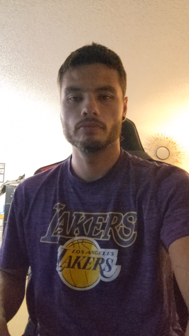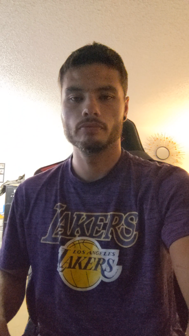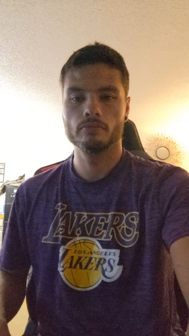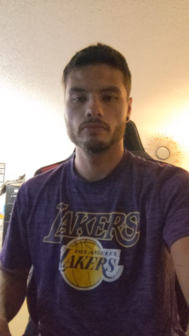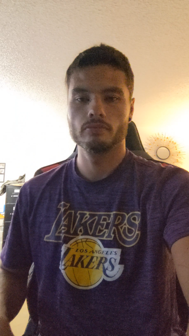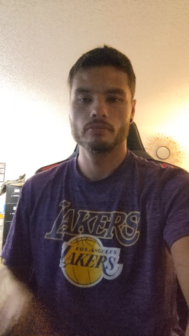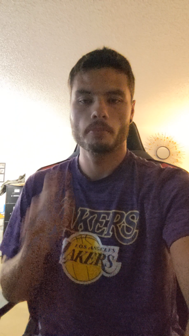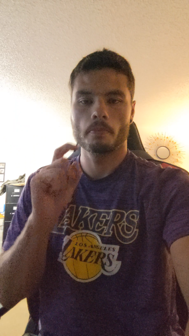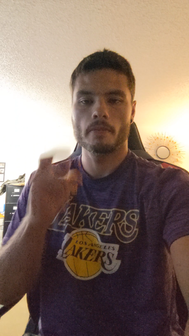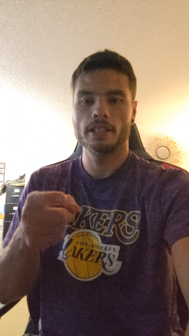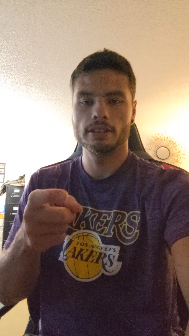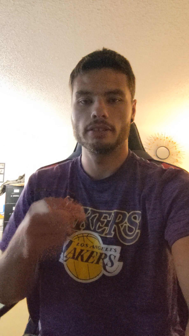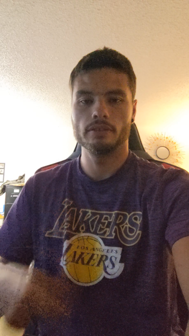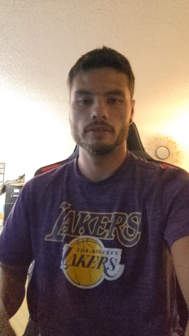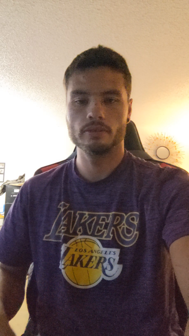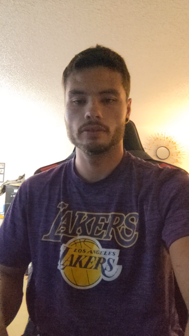present